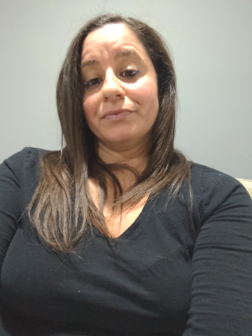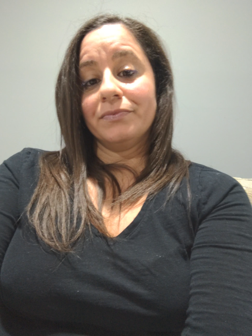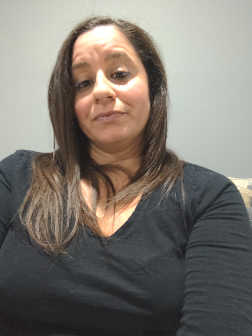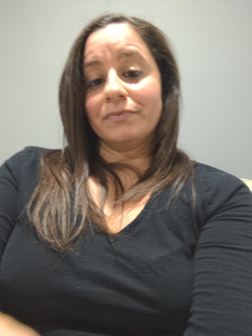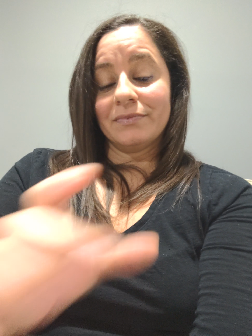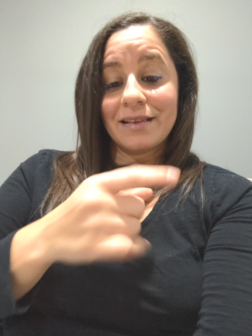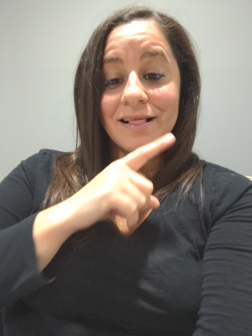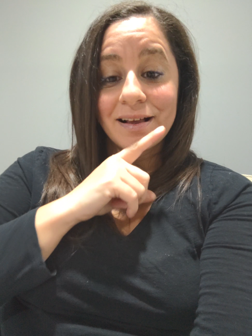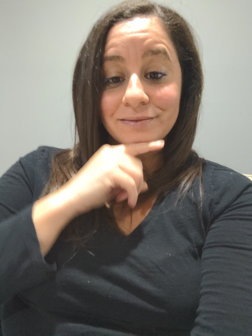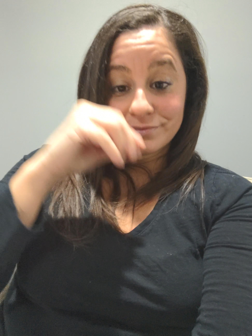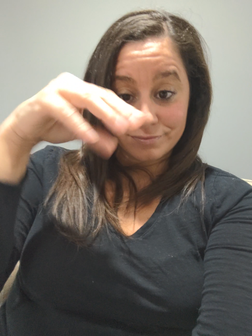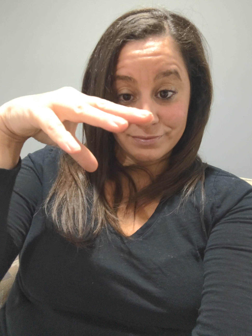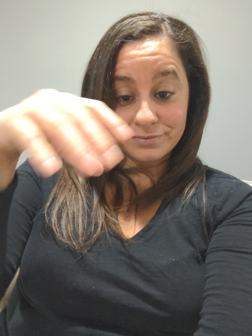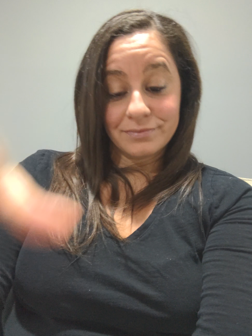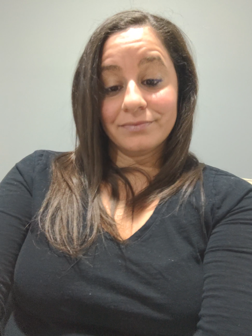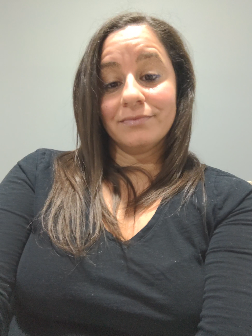lamp